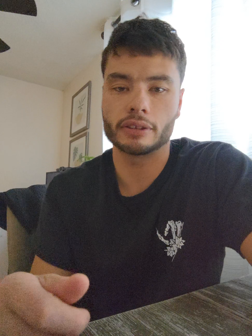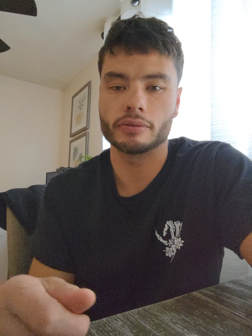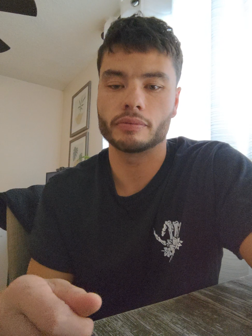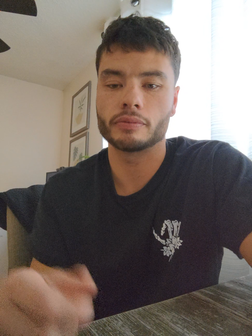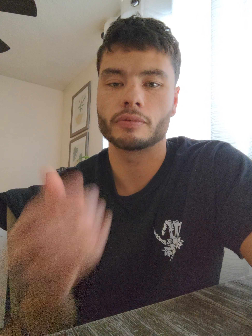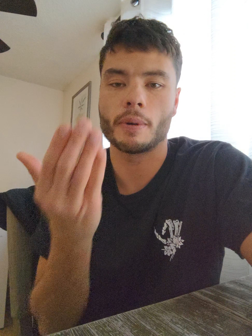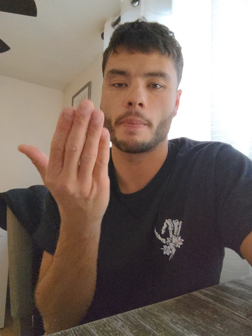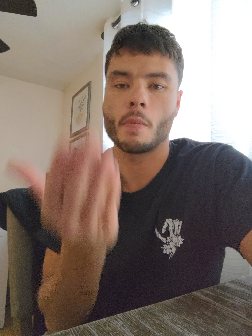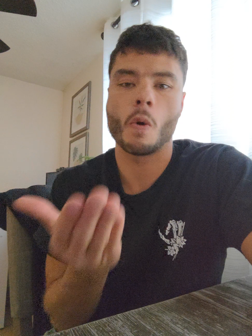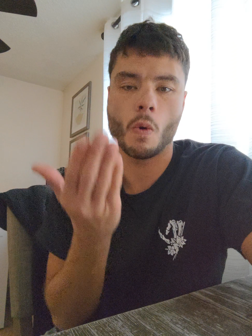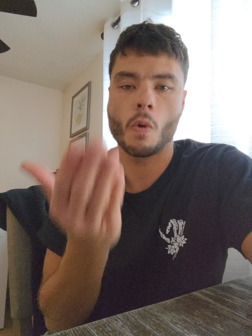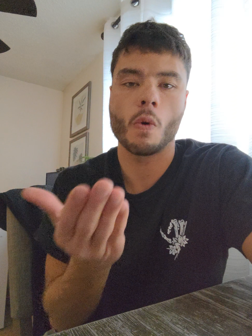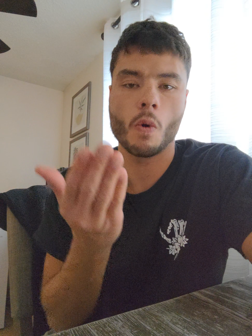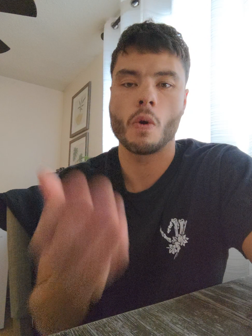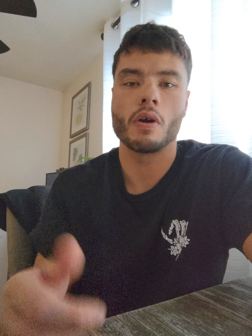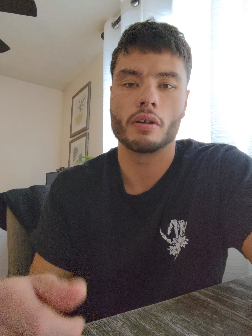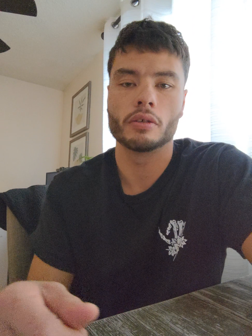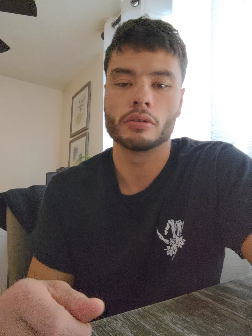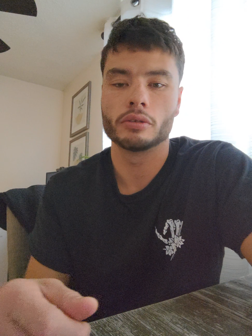boat